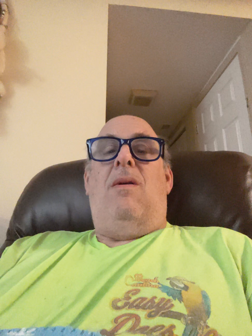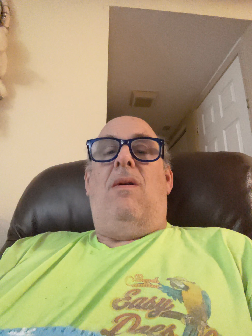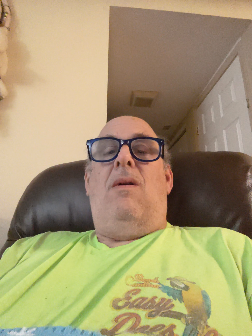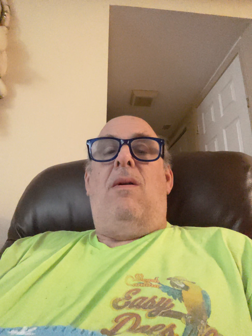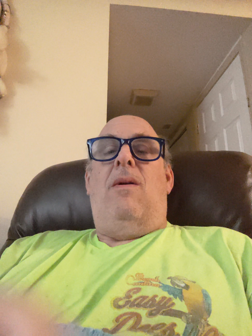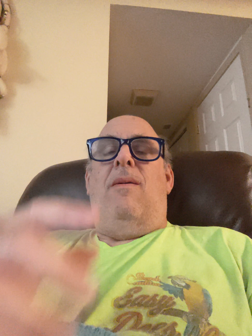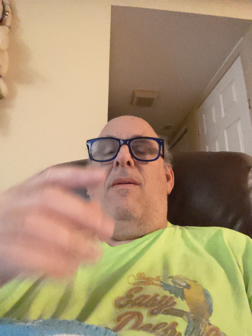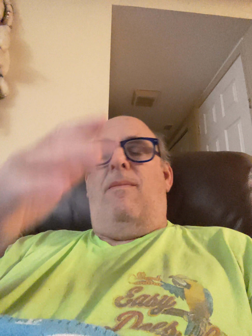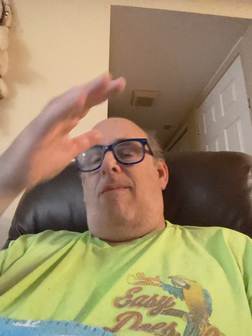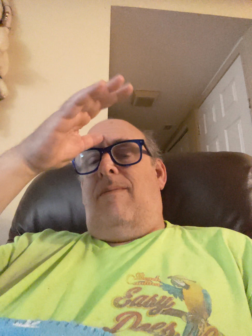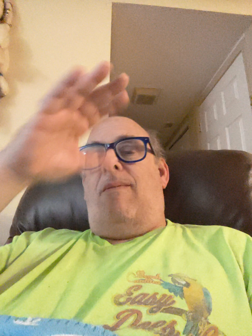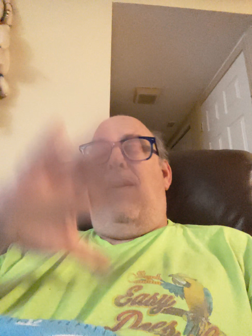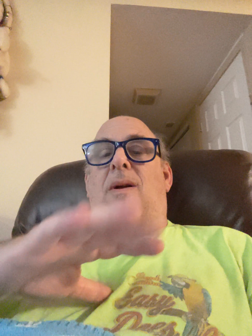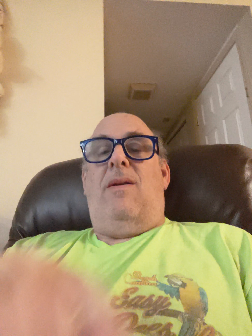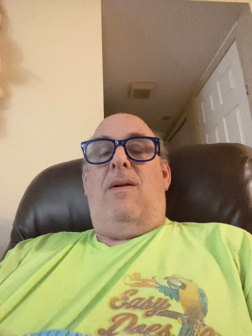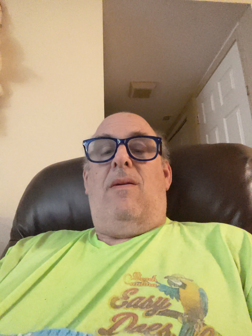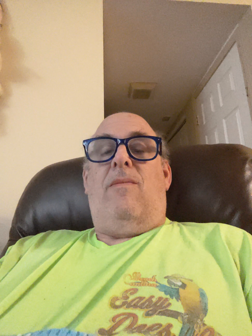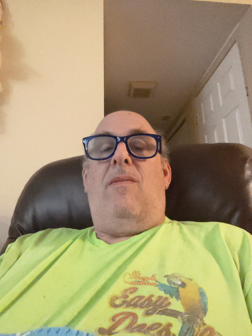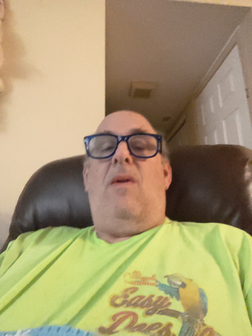man